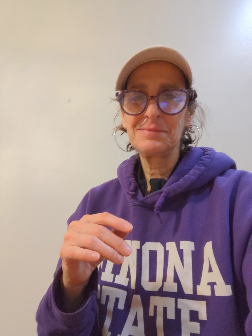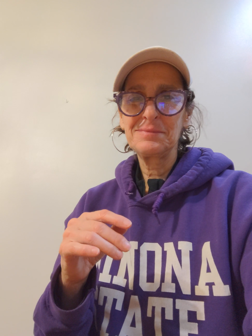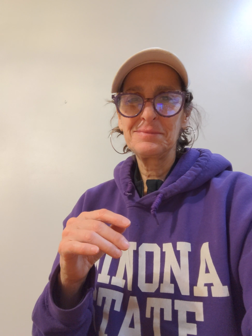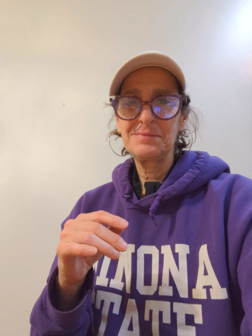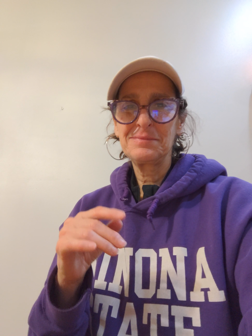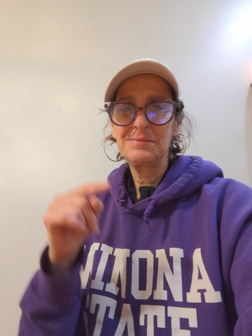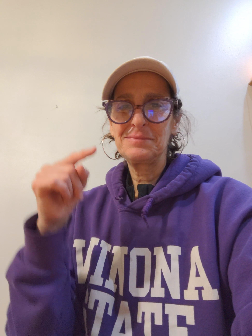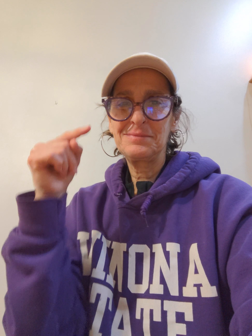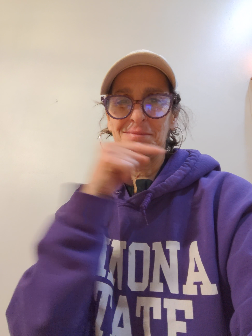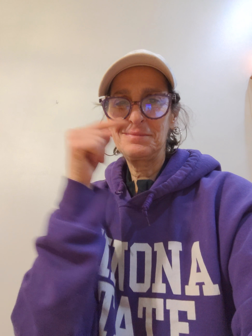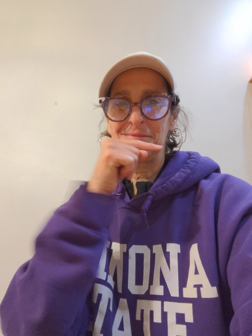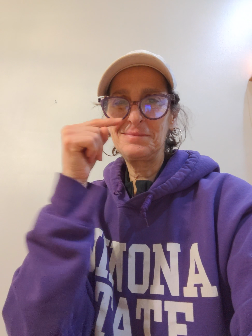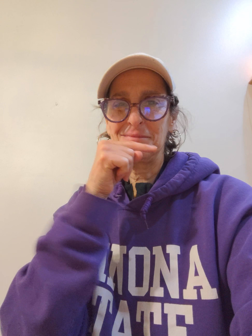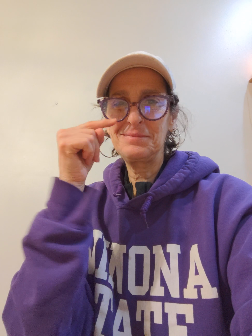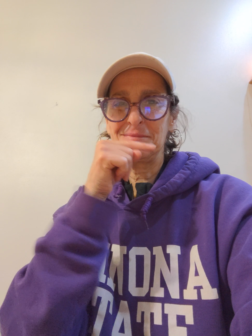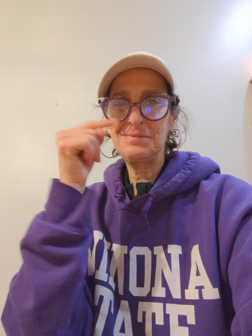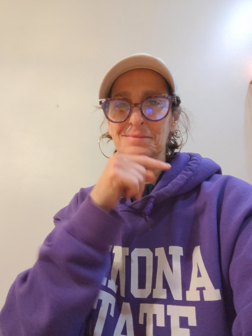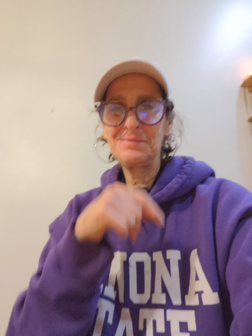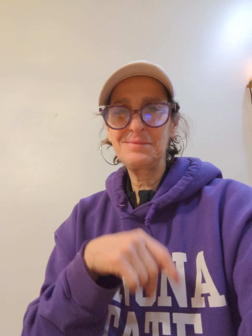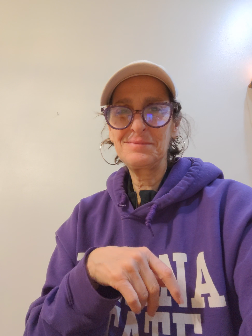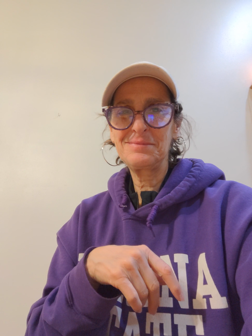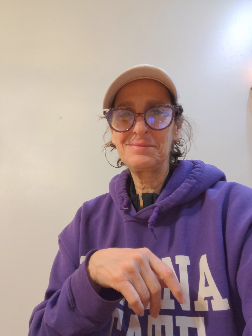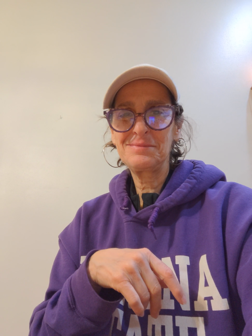toothbrush